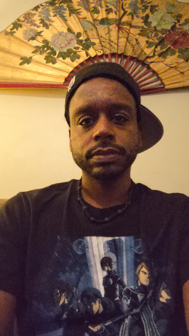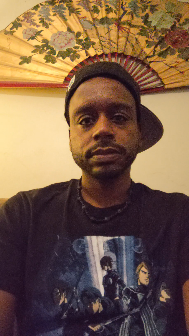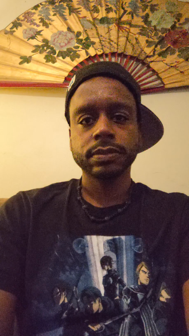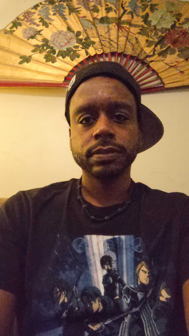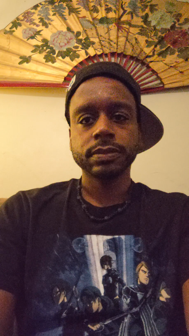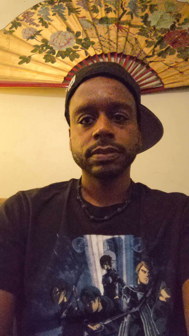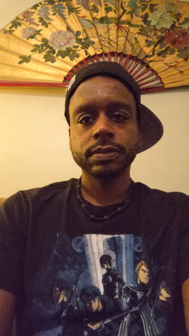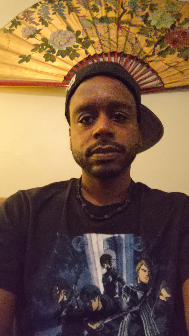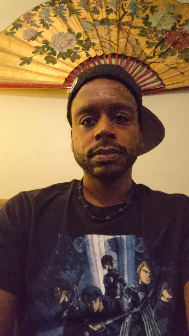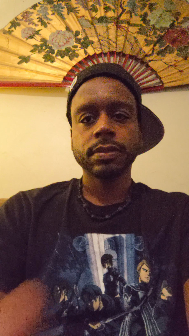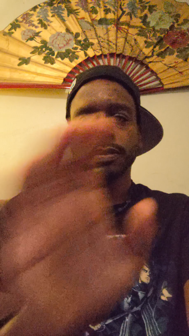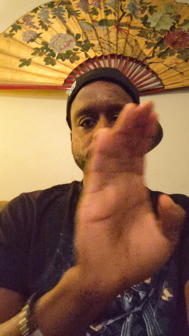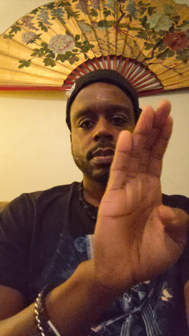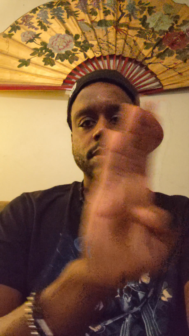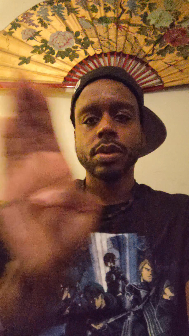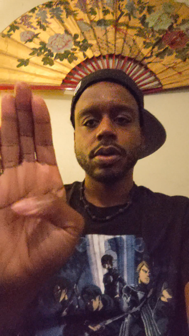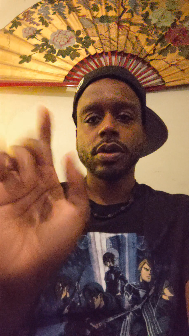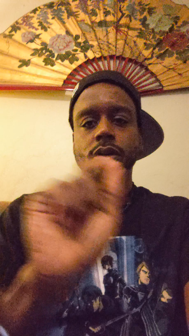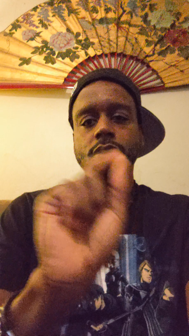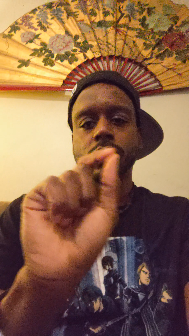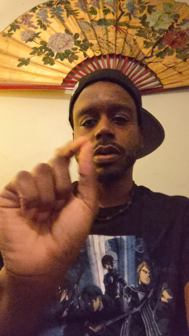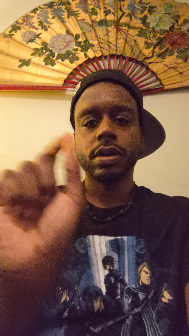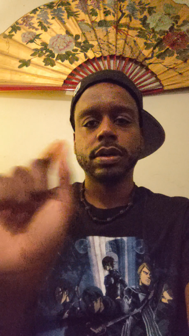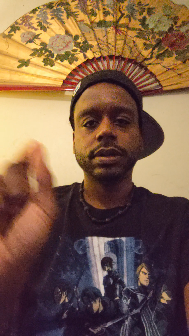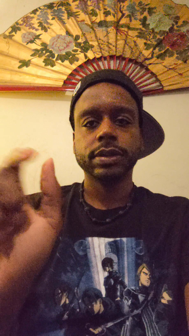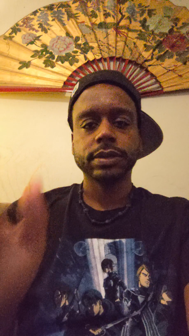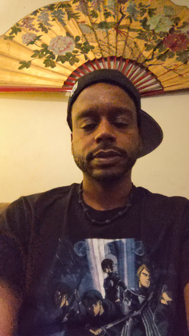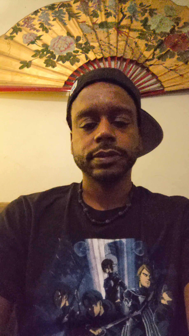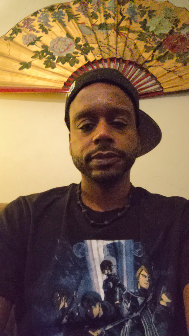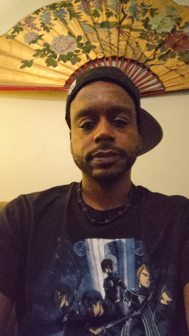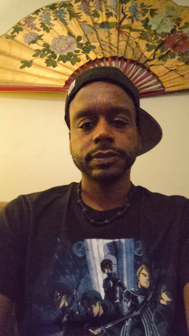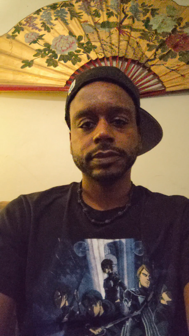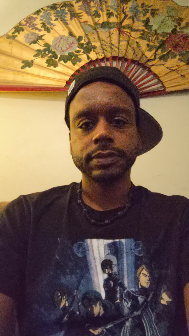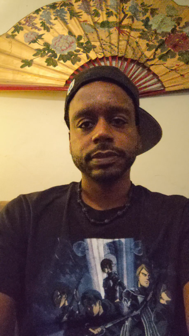chalk